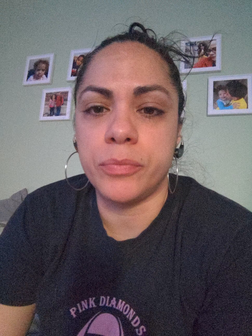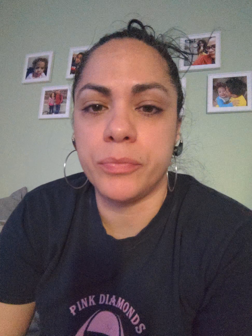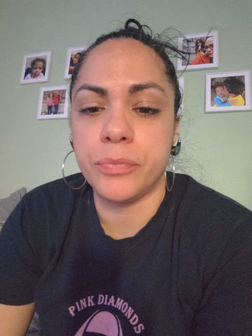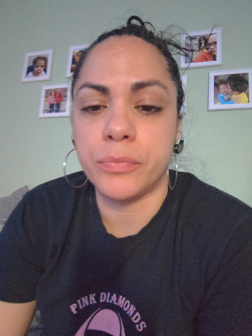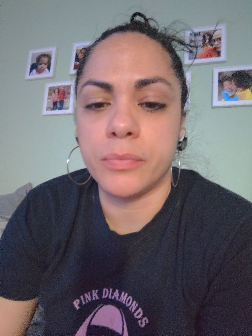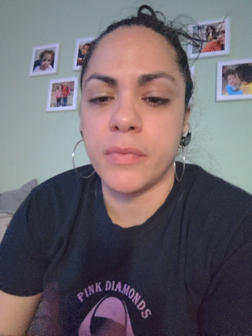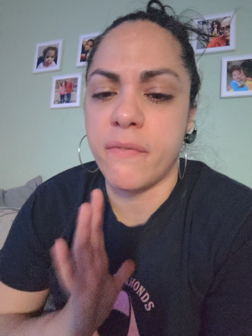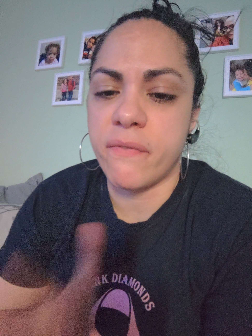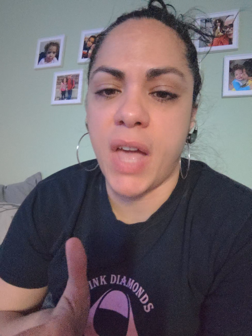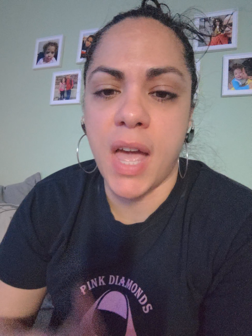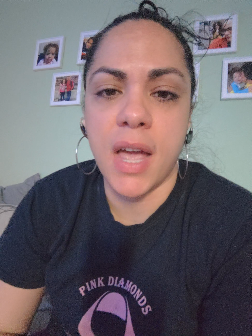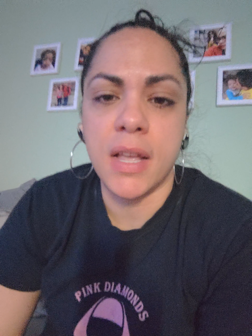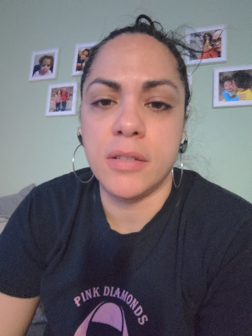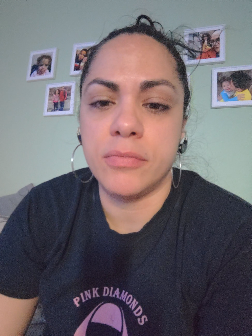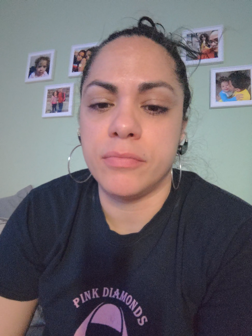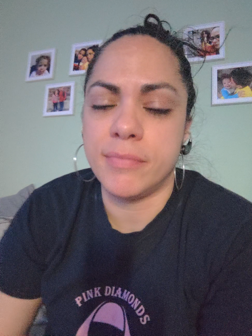fine